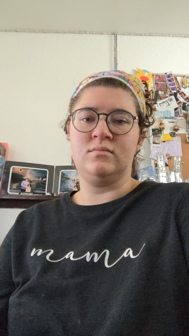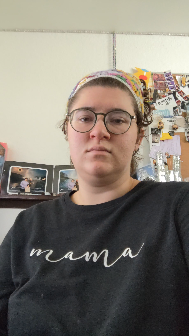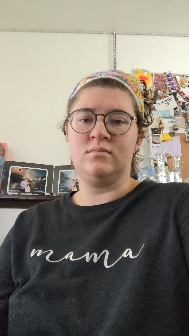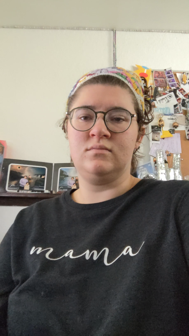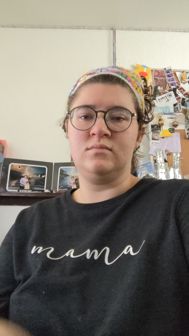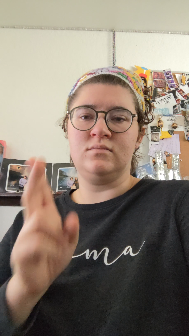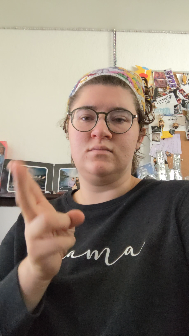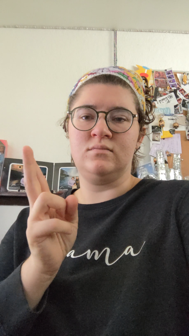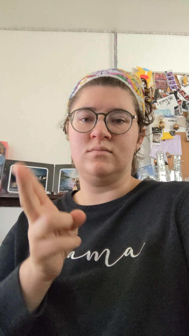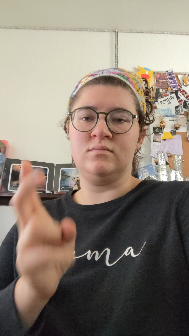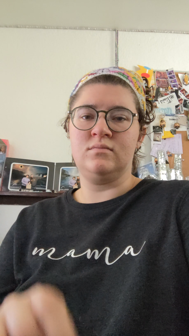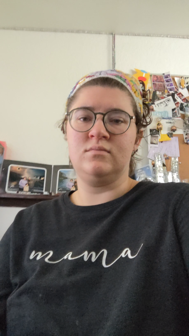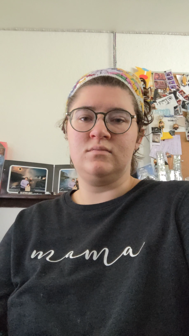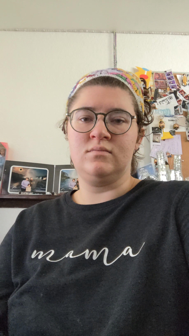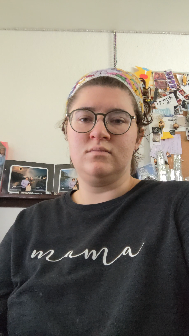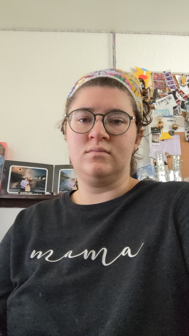hurry